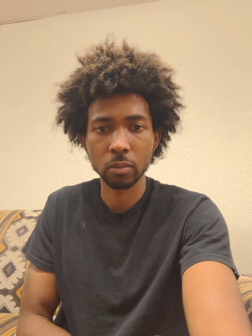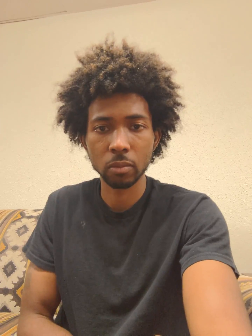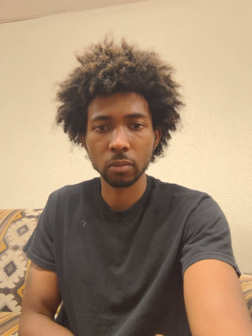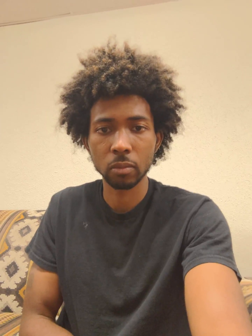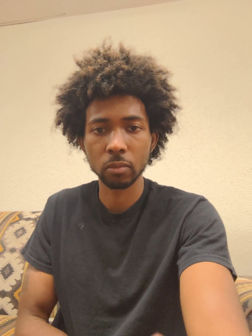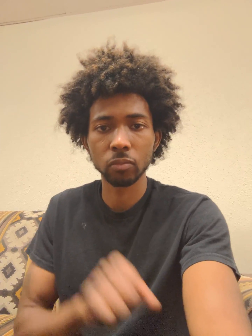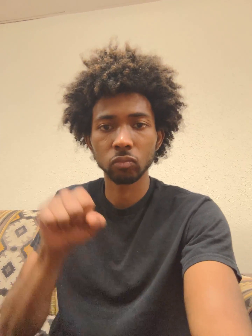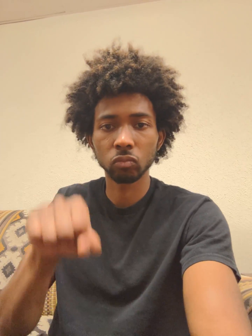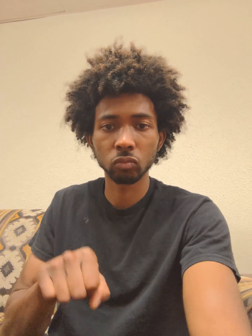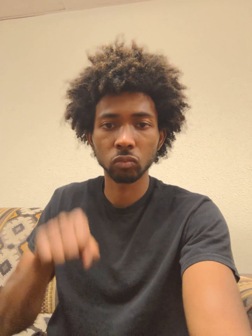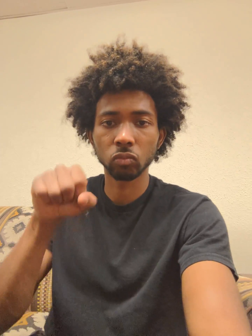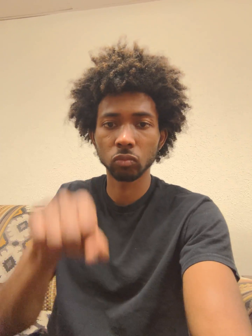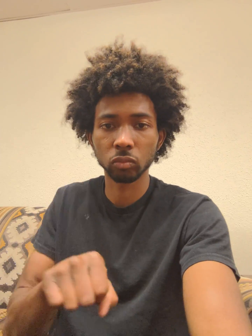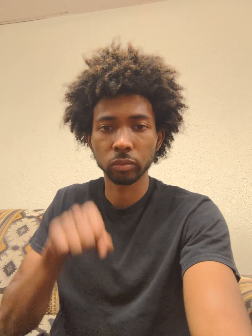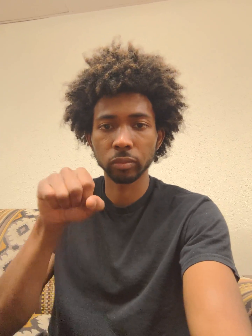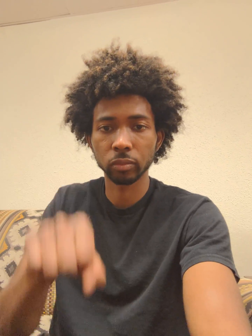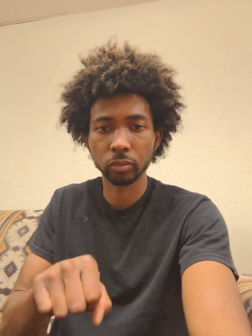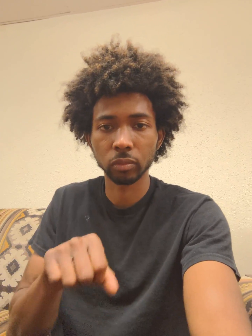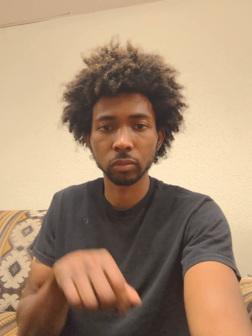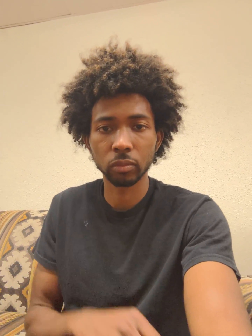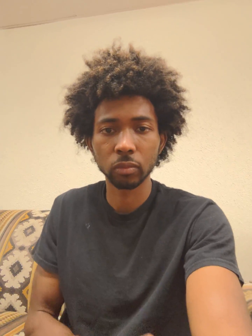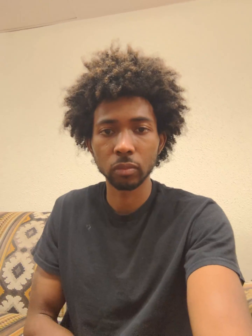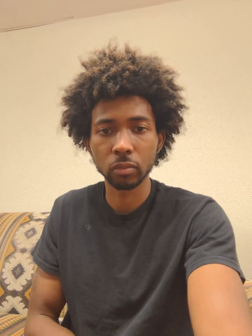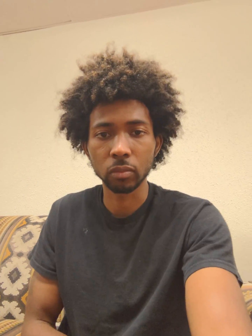bicycle